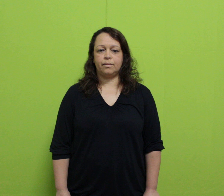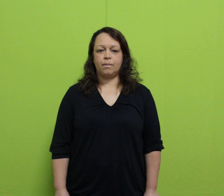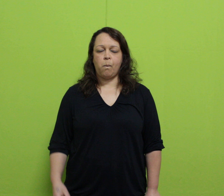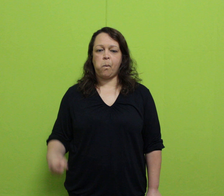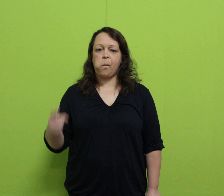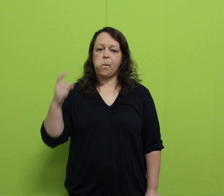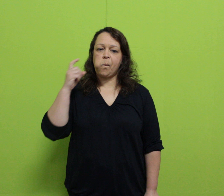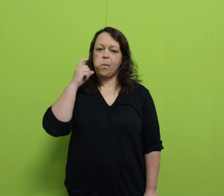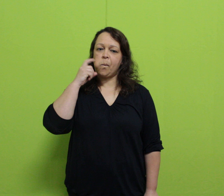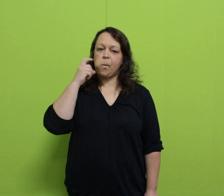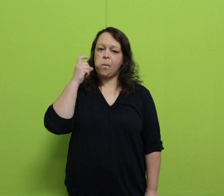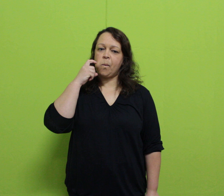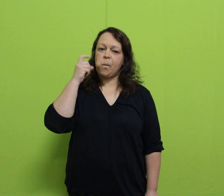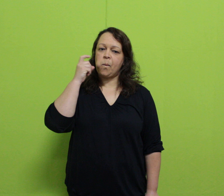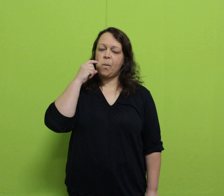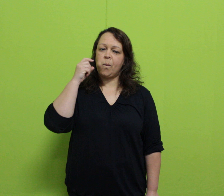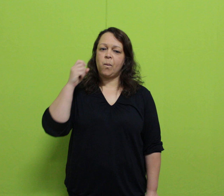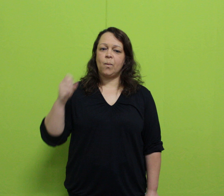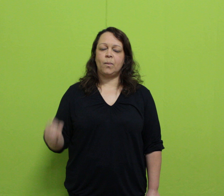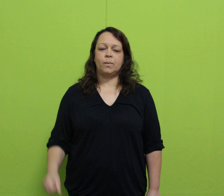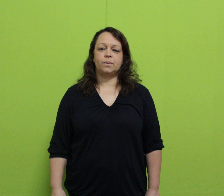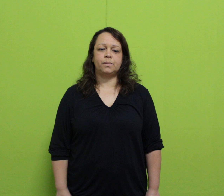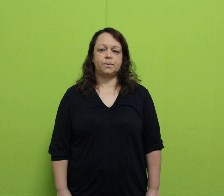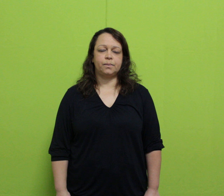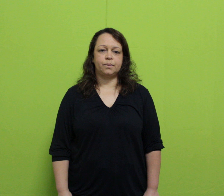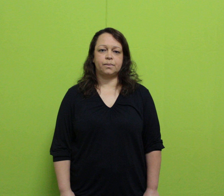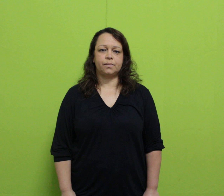bala